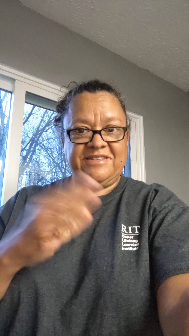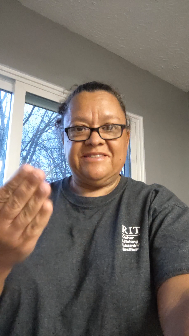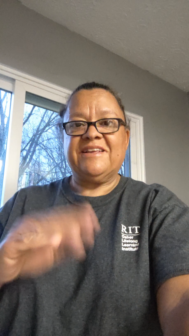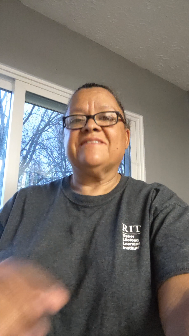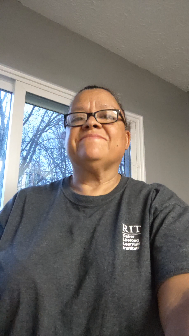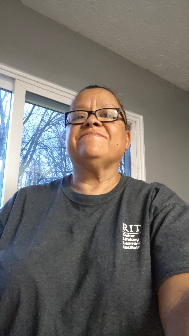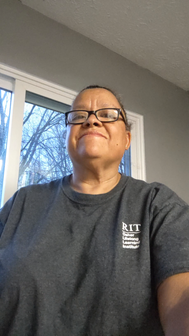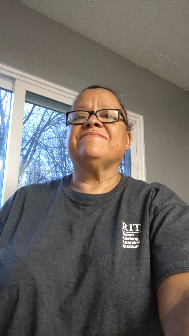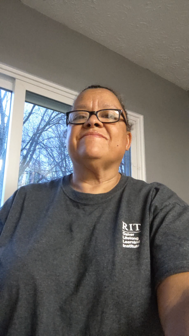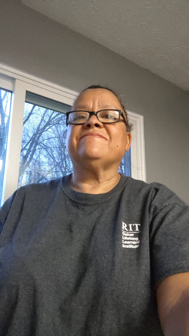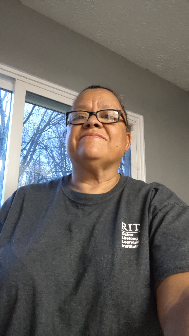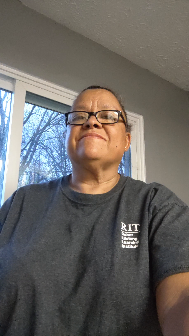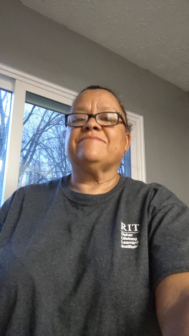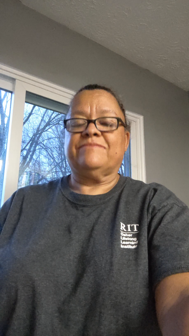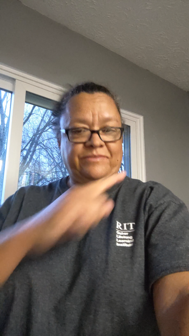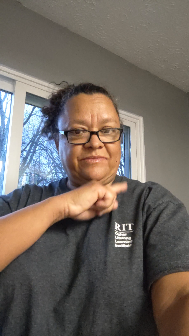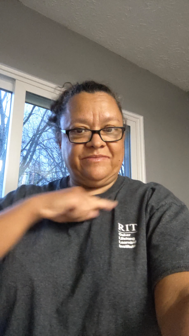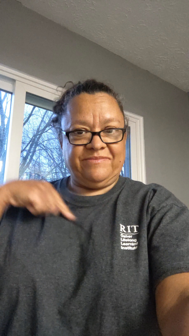necklace